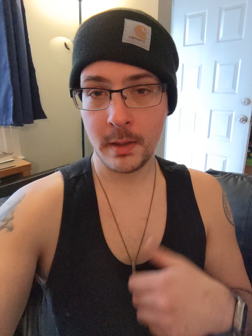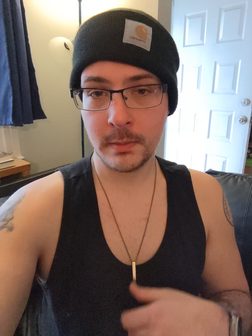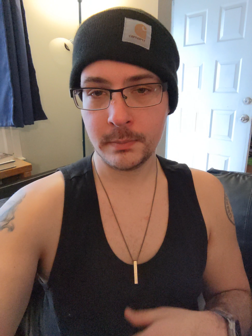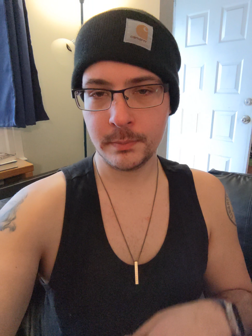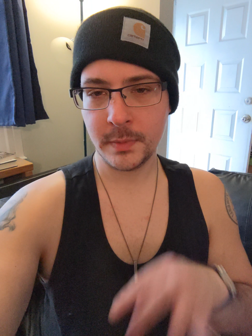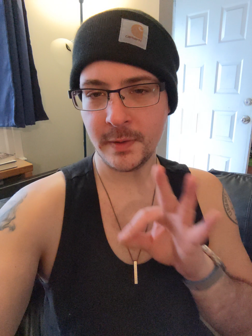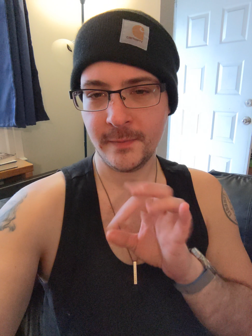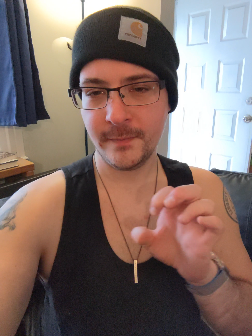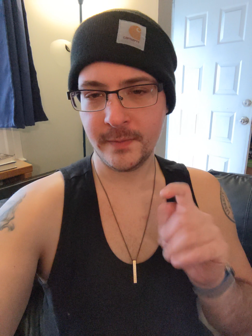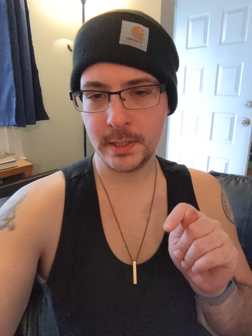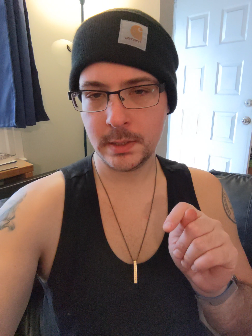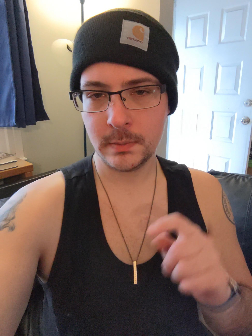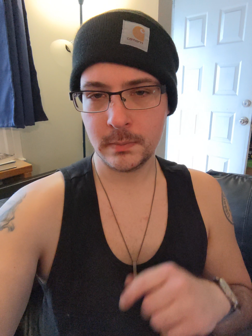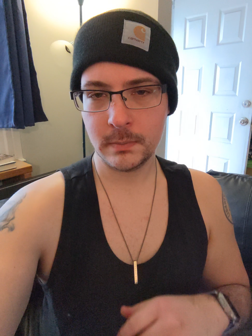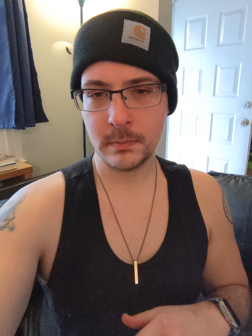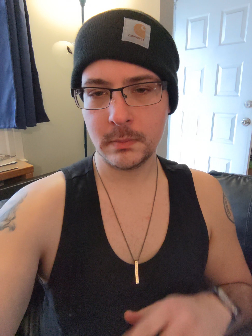feet